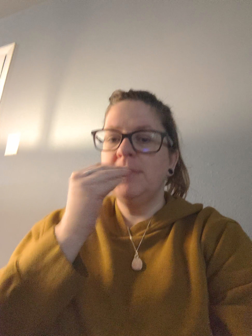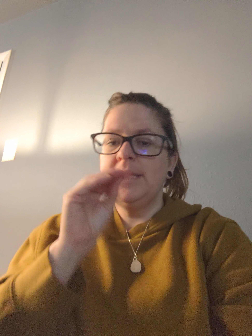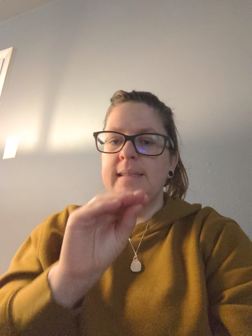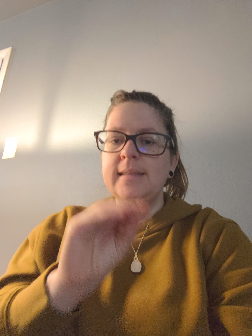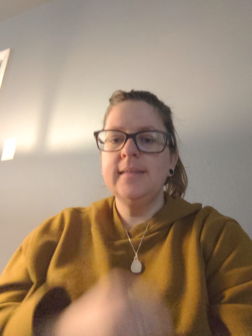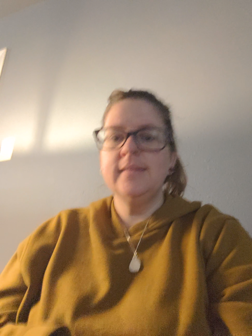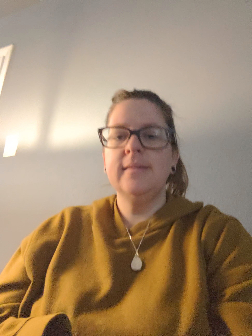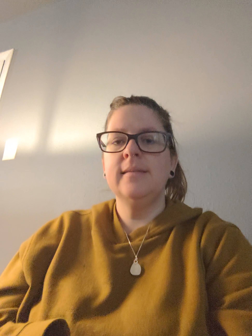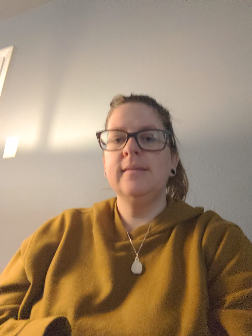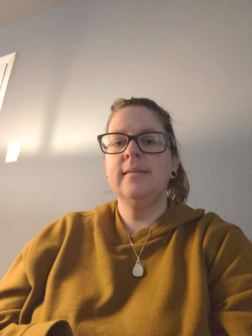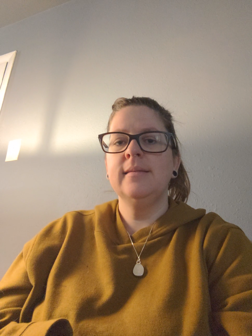kiss